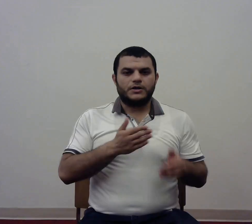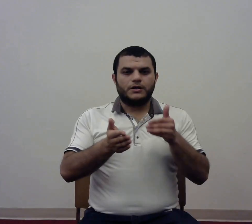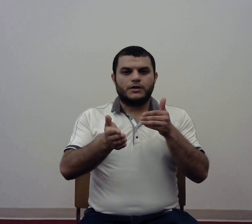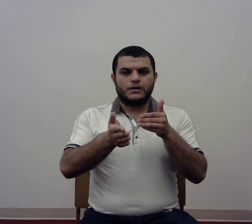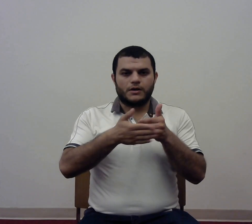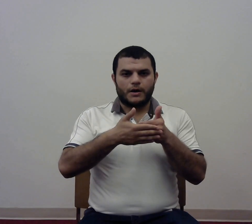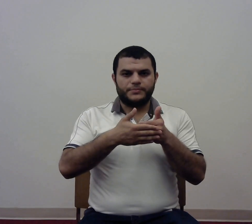qapı